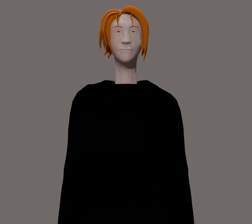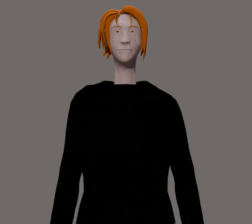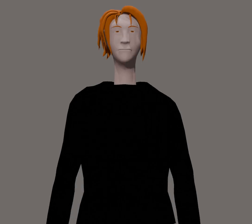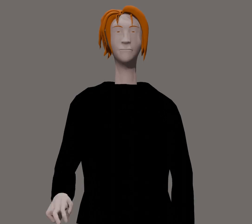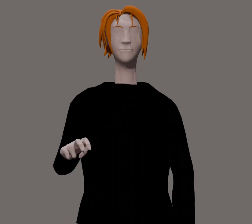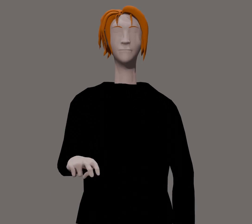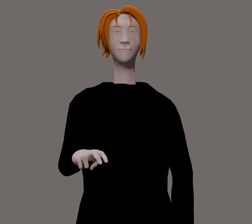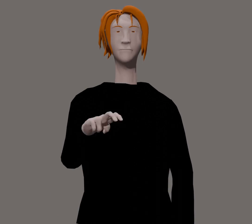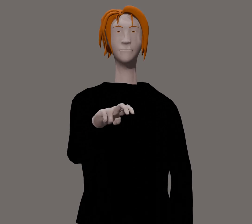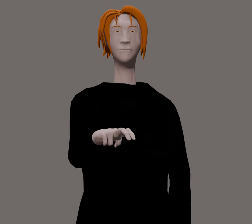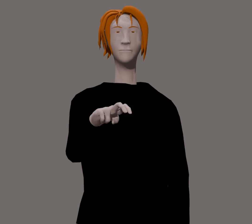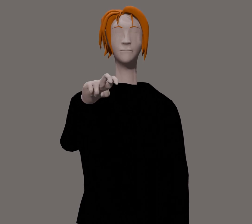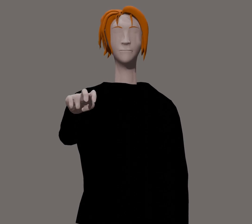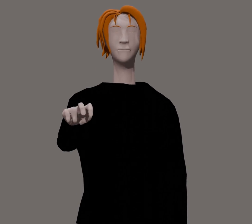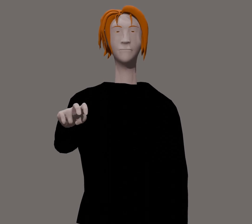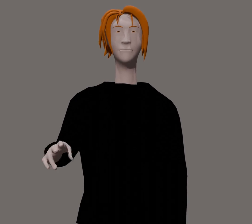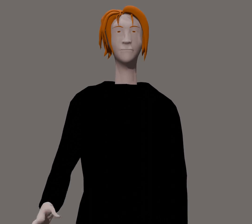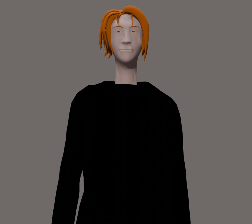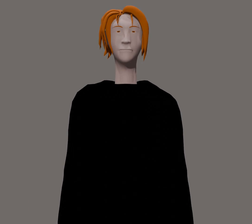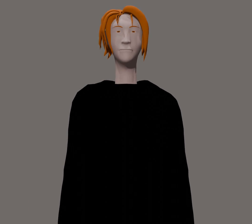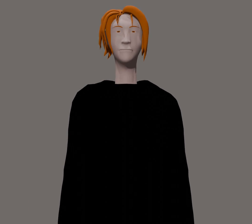Checkers